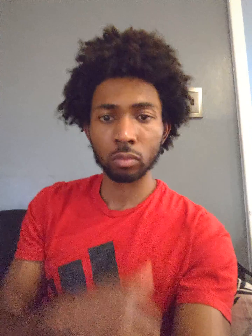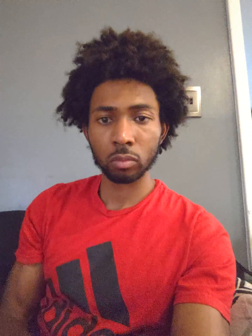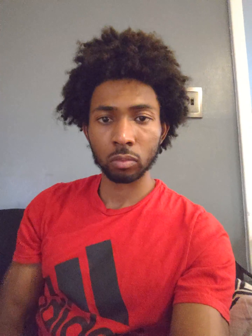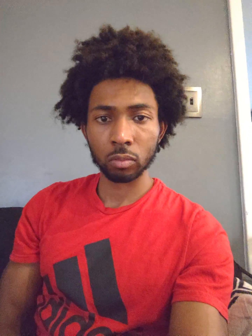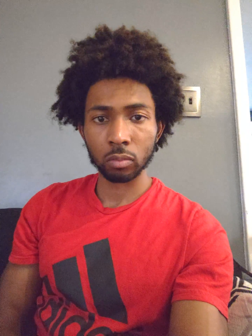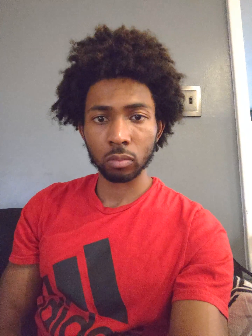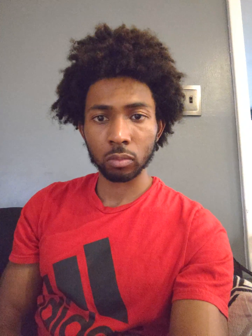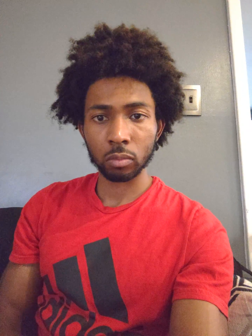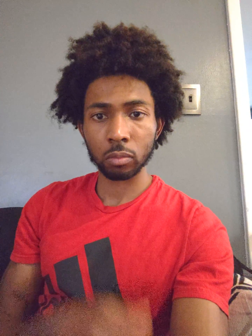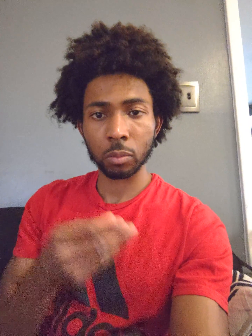buy